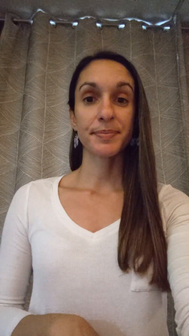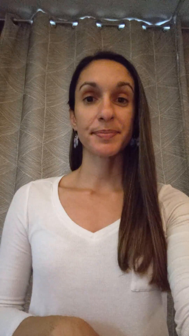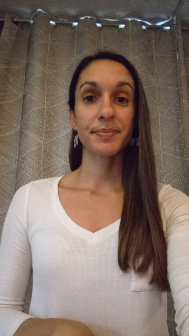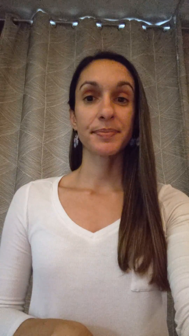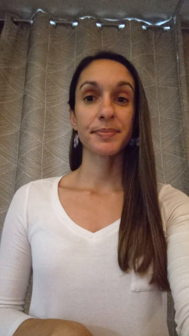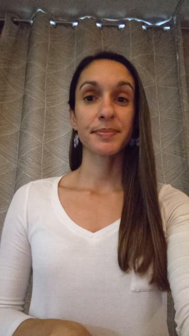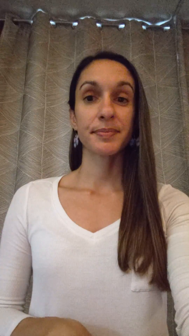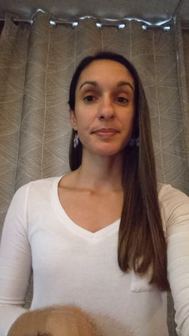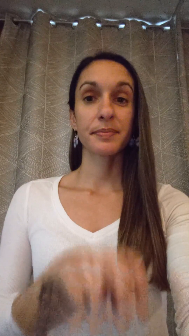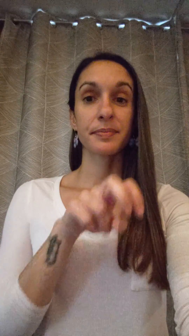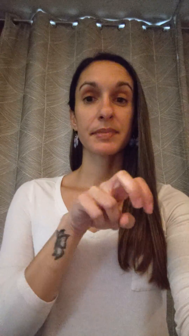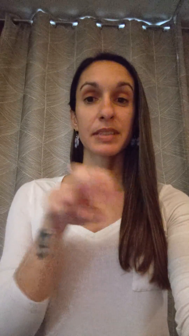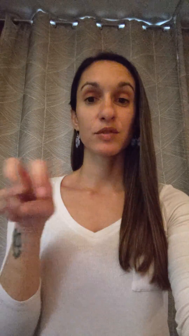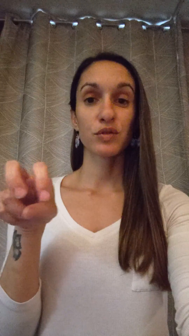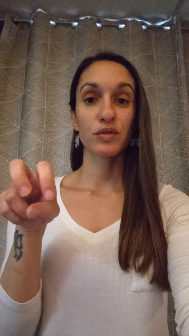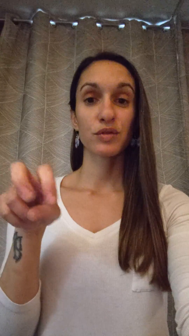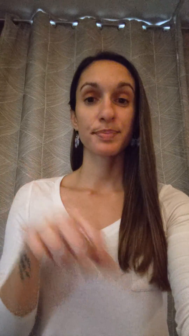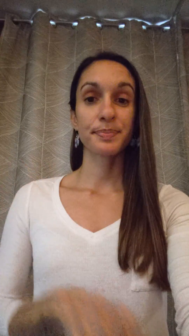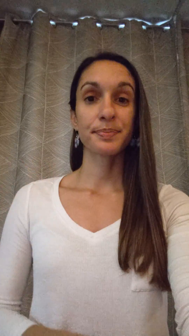porch